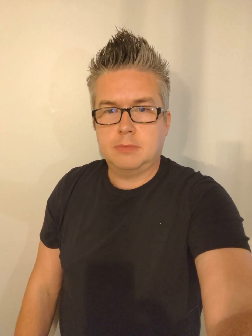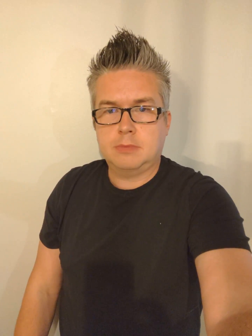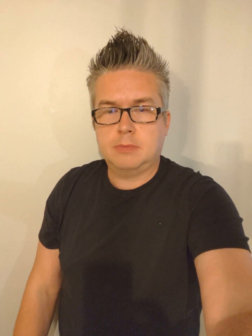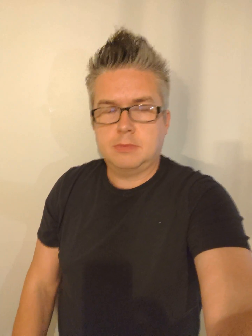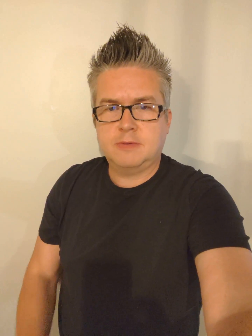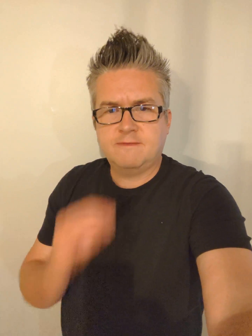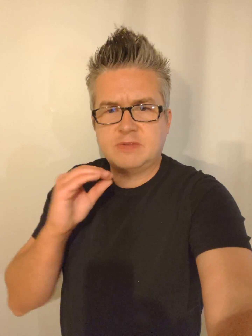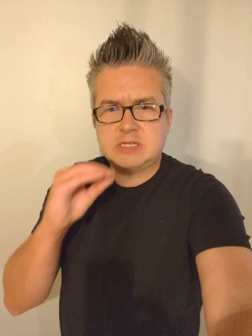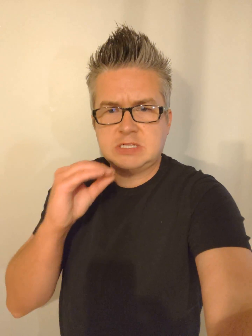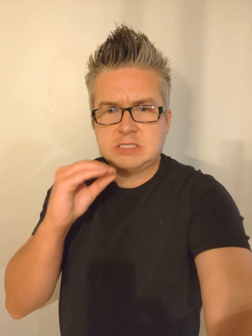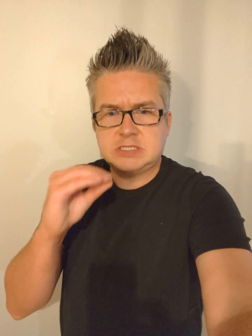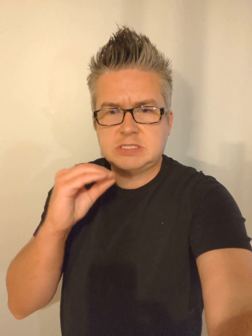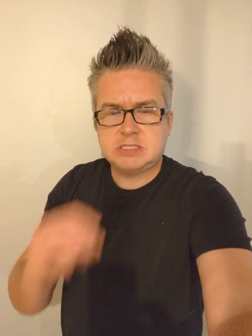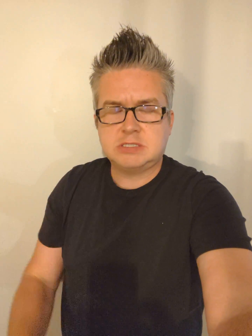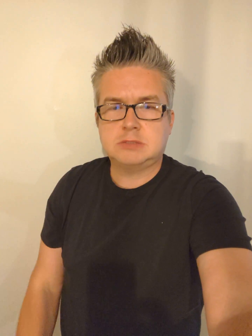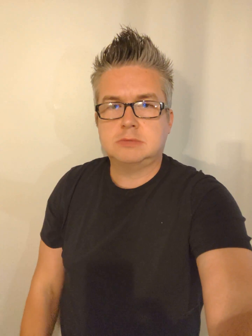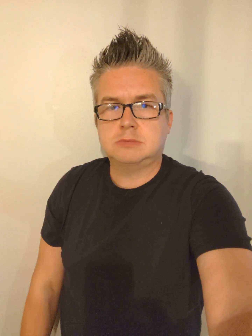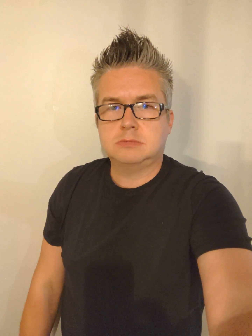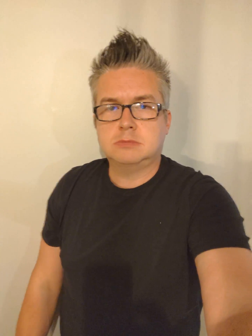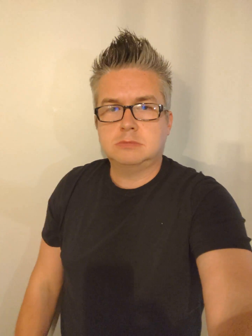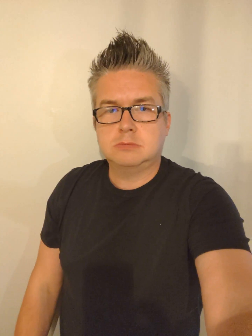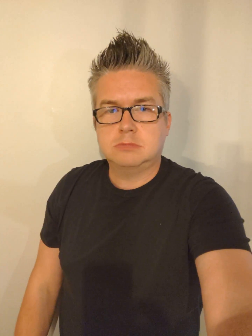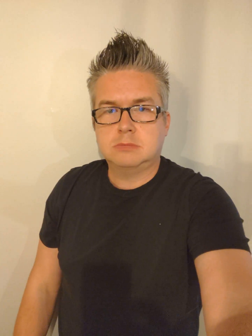fix